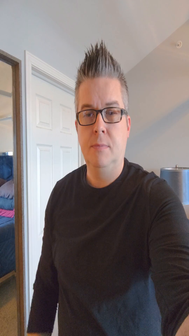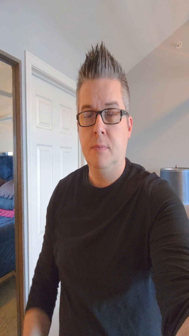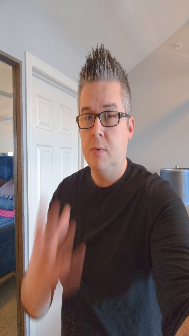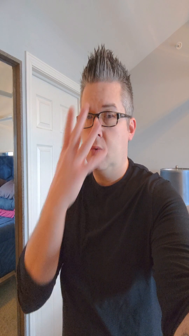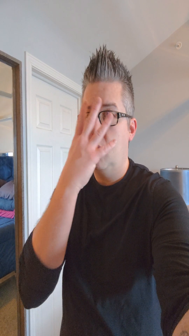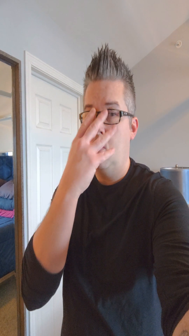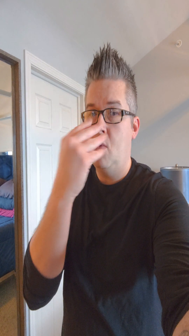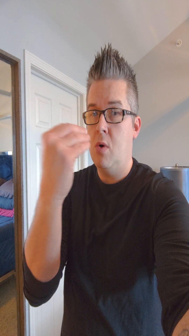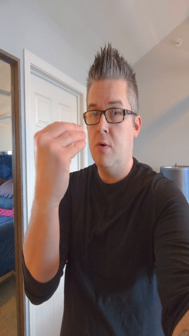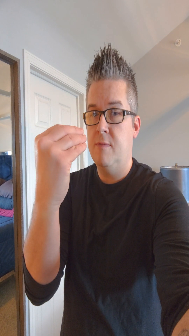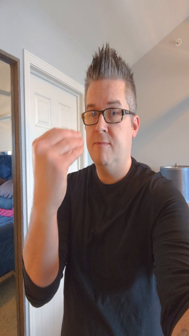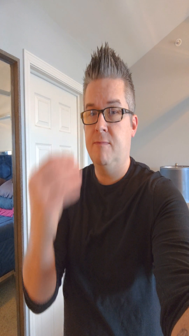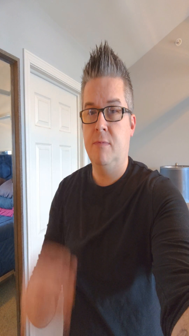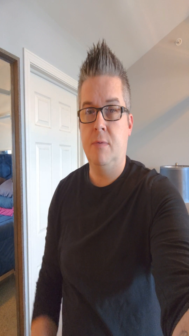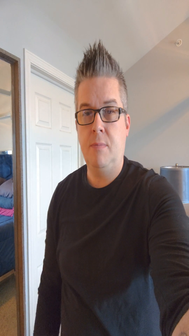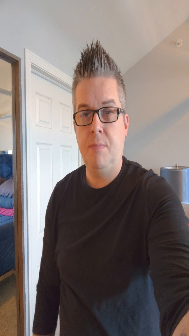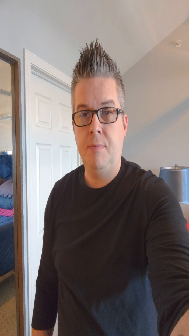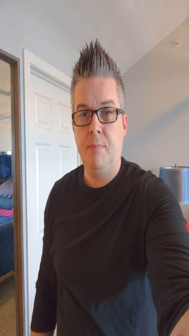wolf